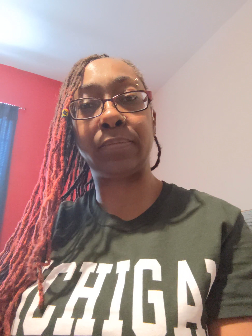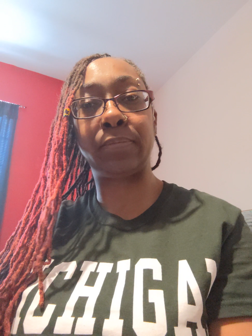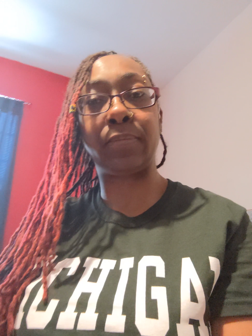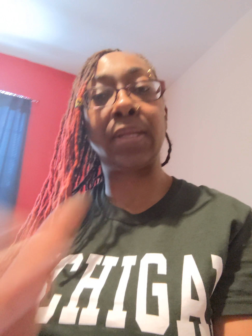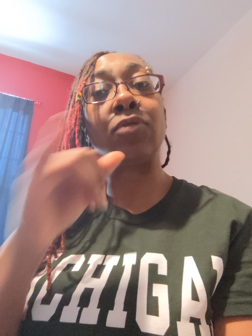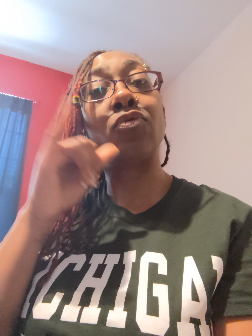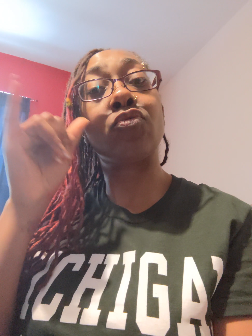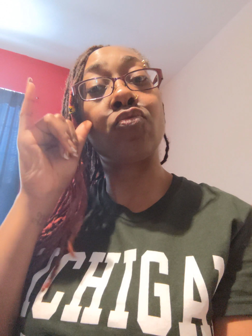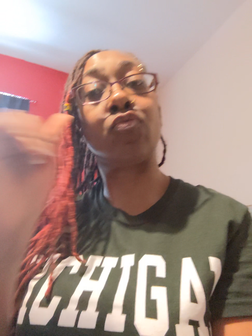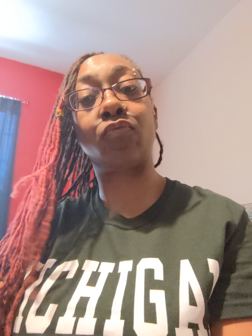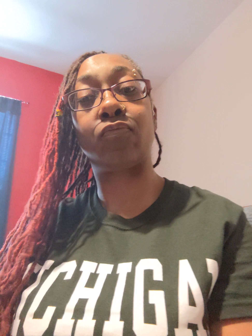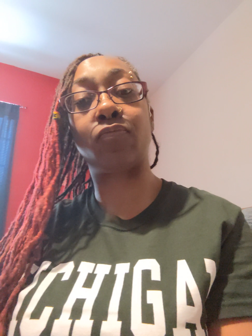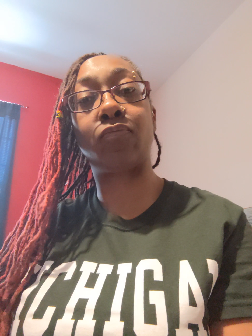yesterday